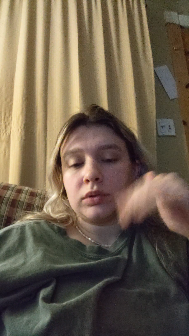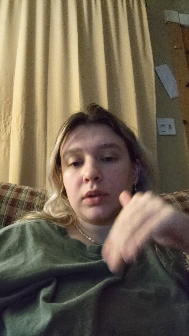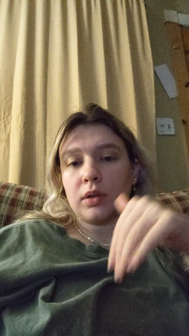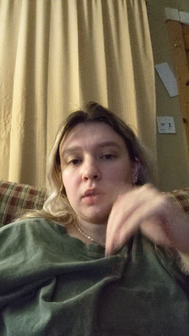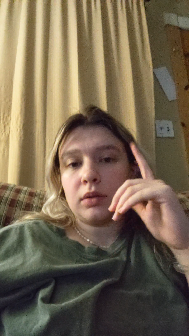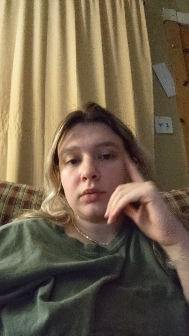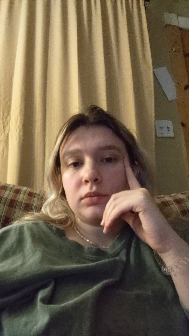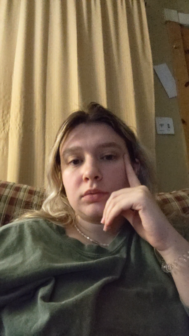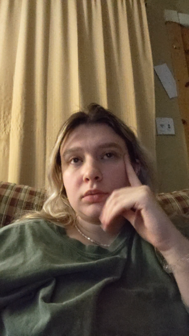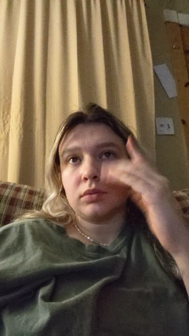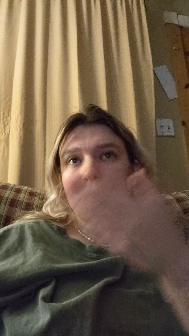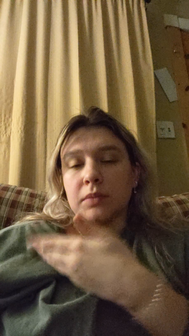baby